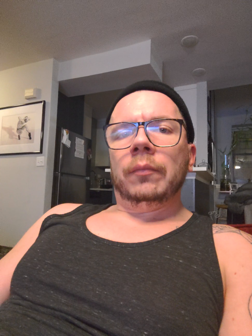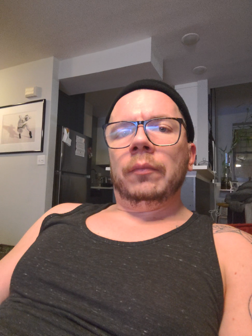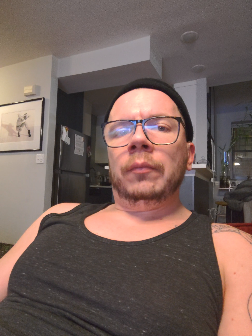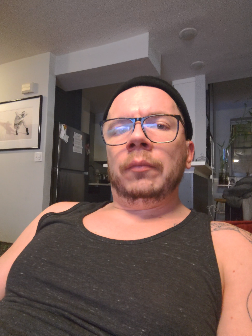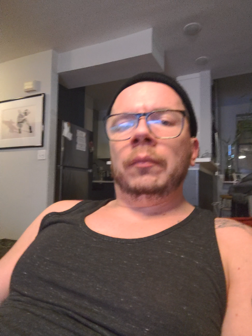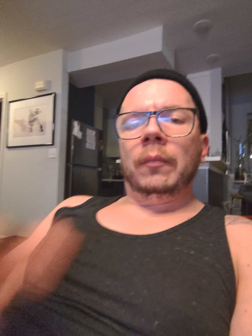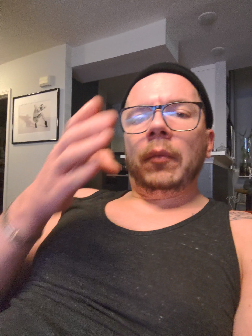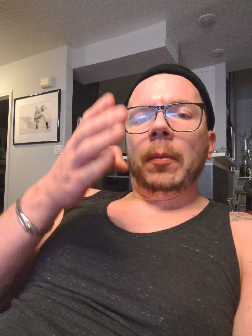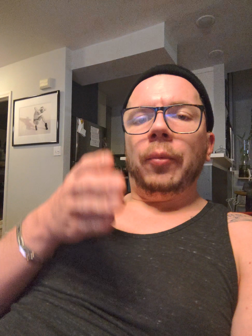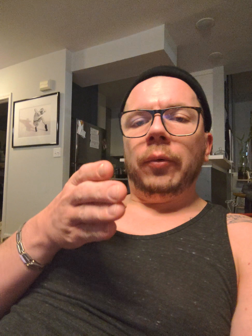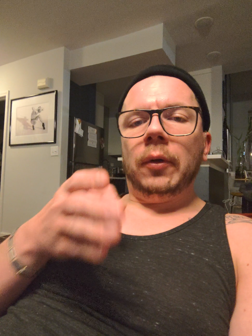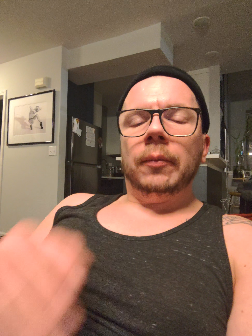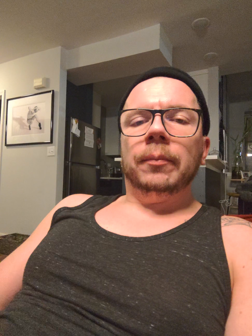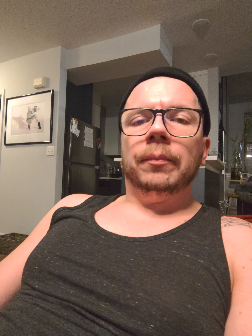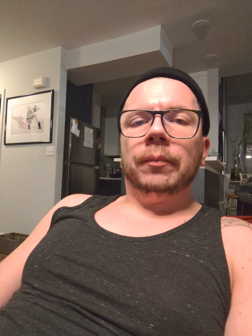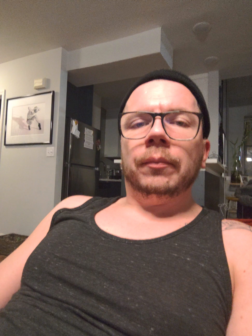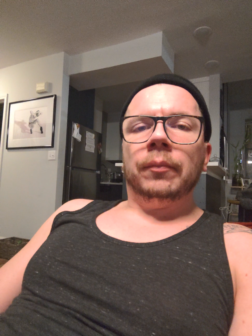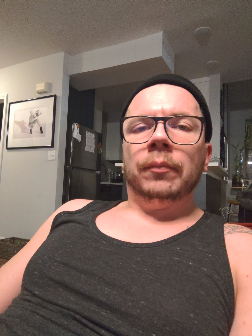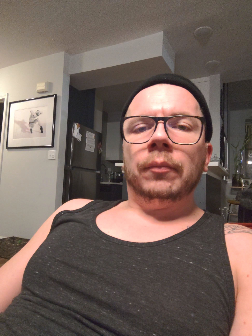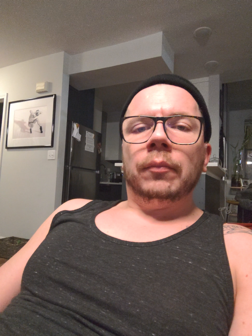person